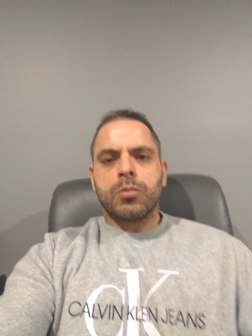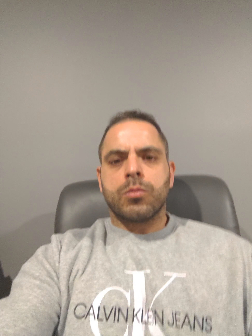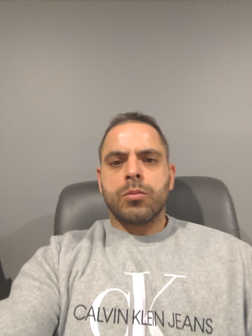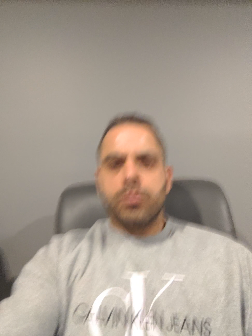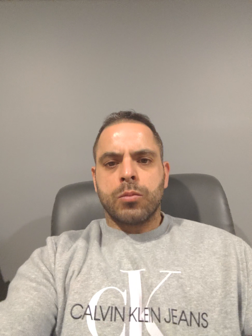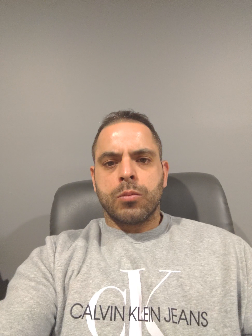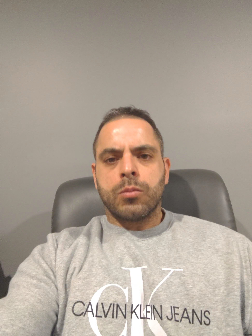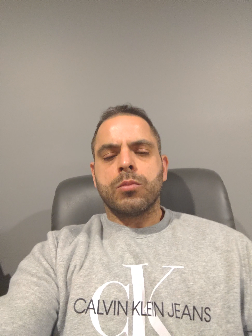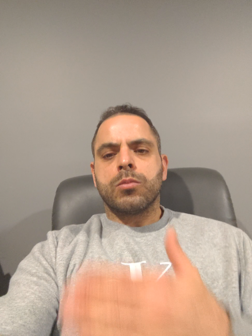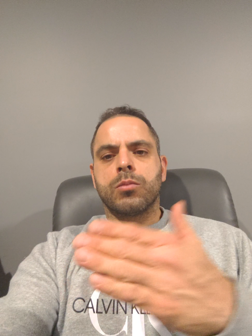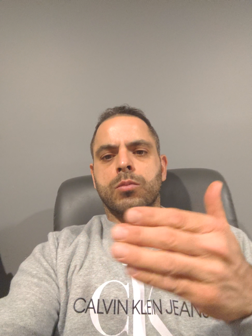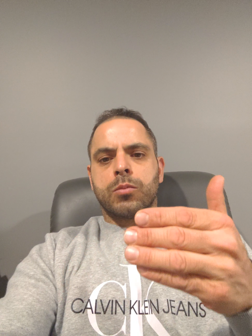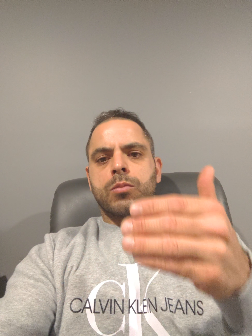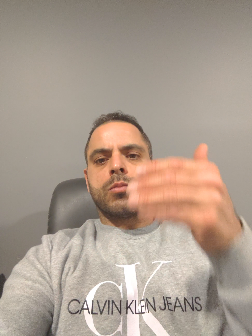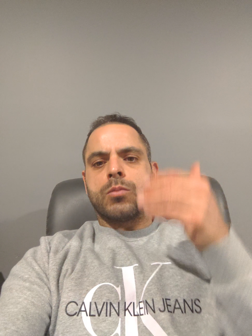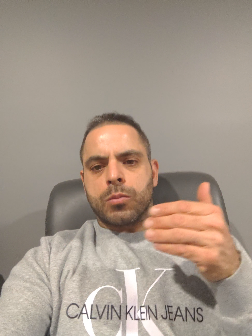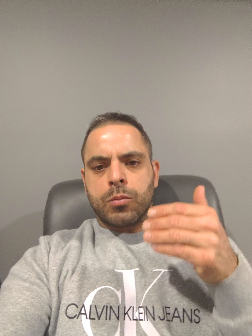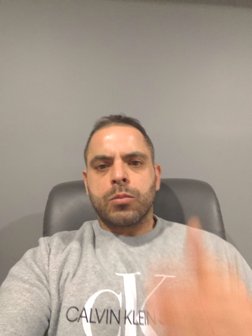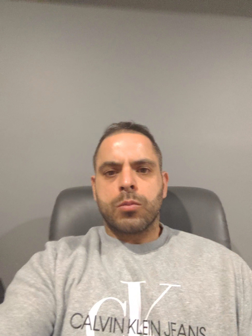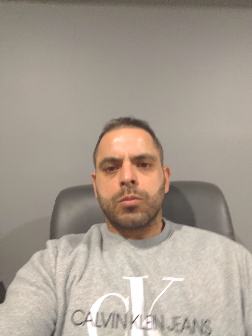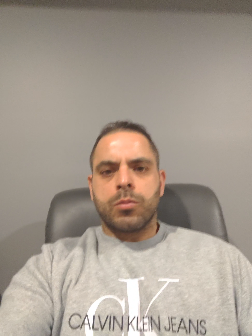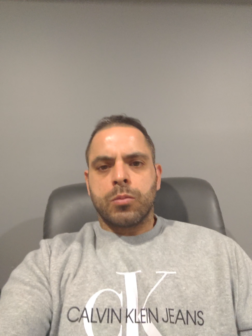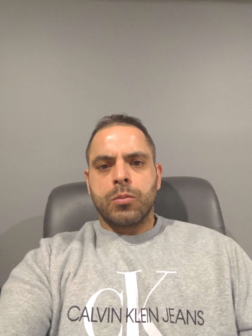before